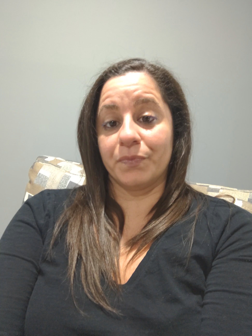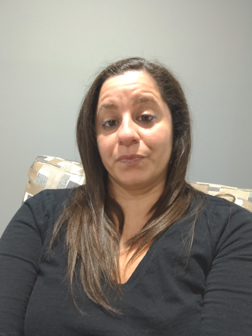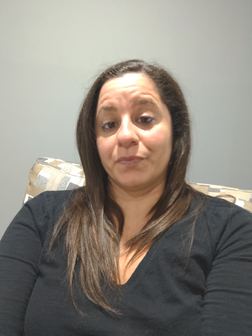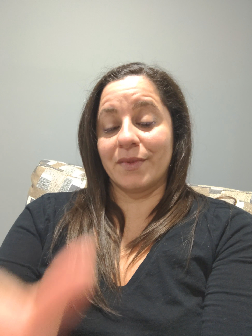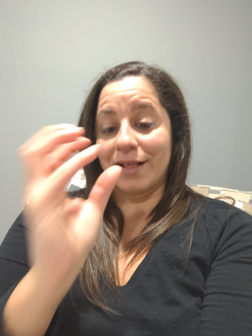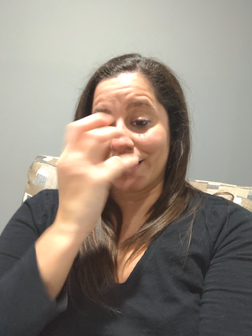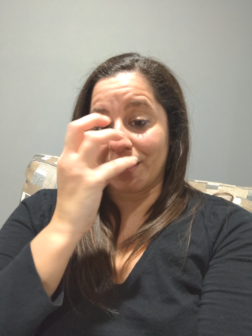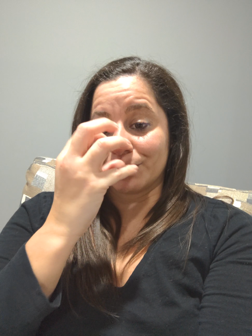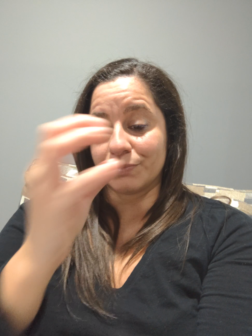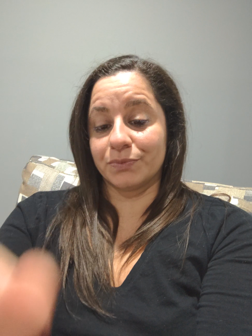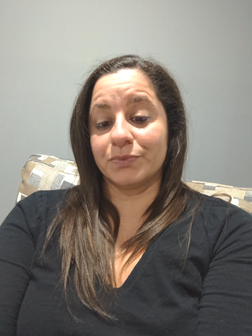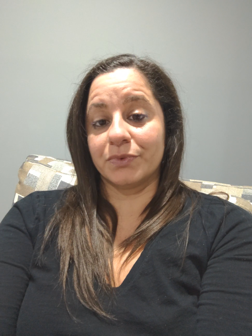clown